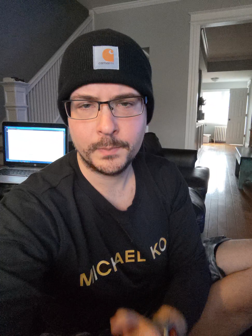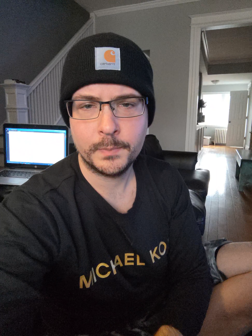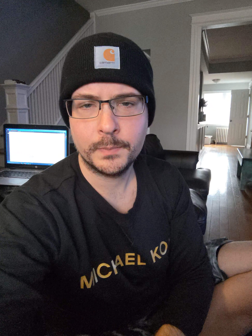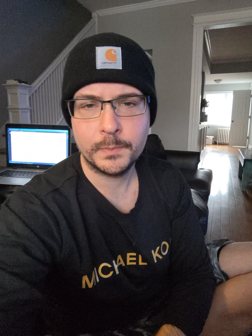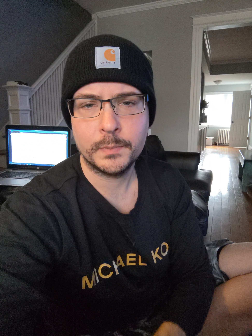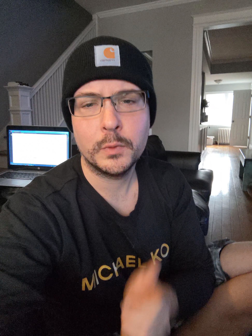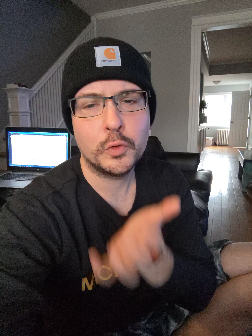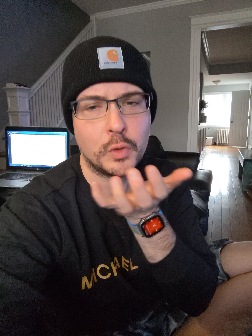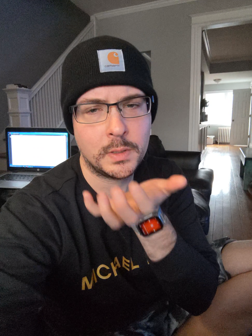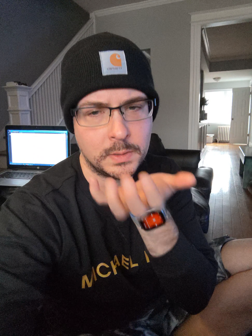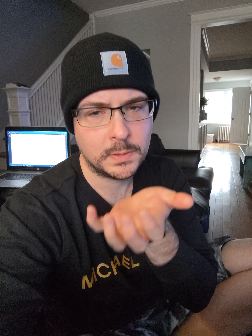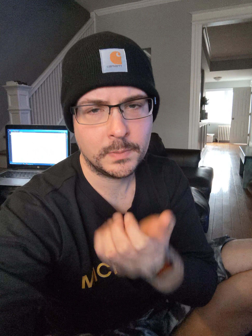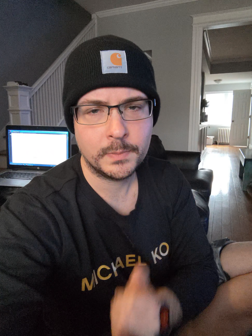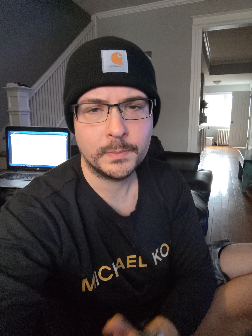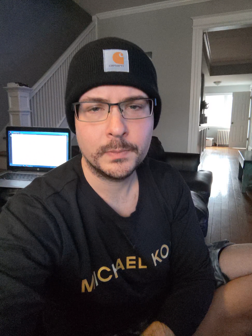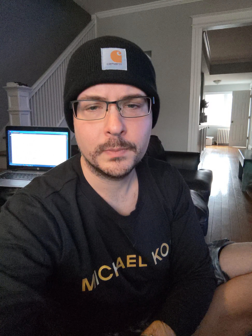grass